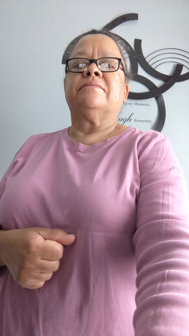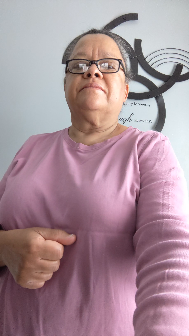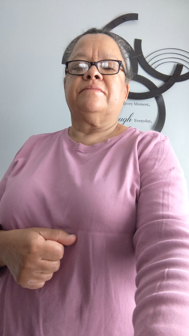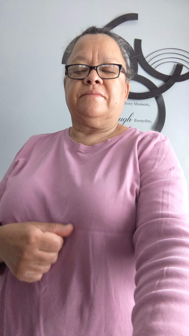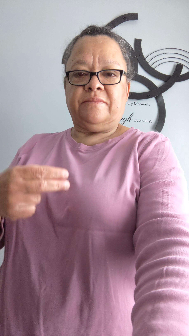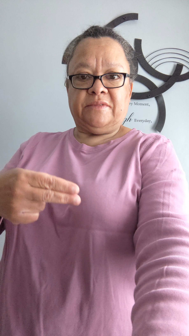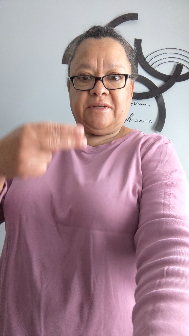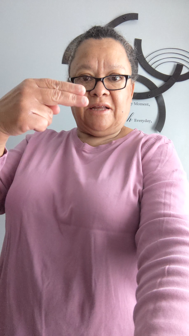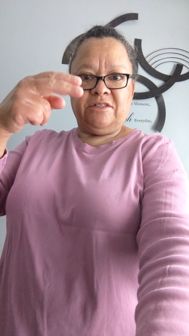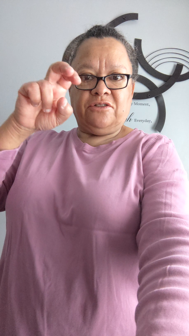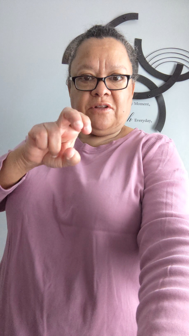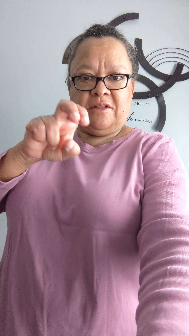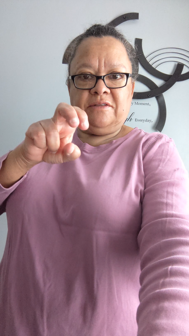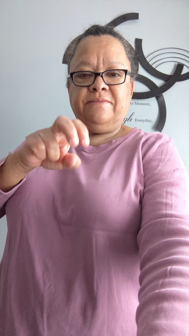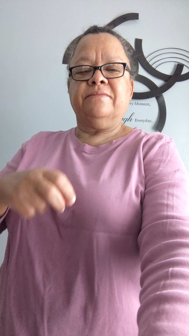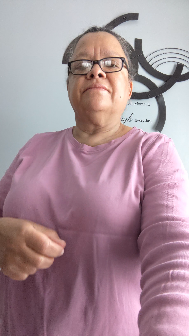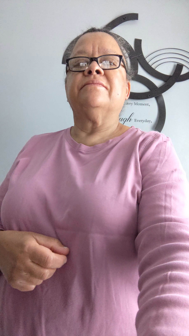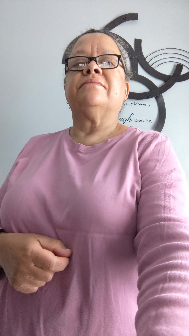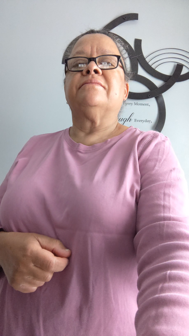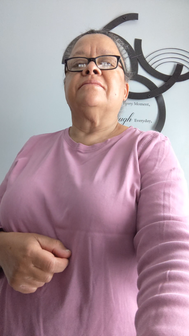high chair